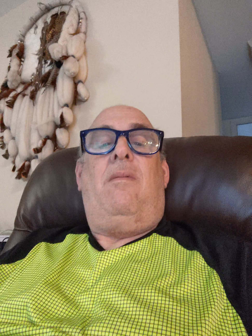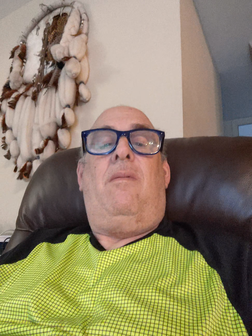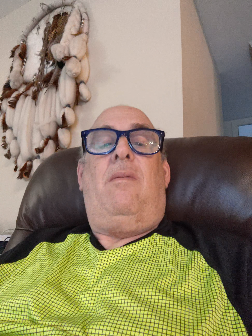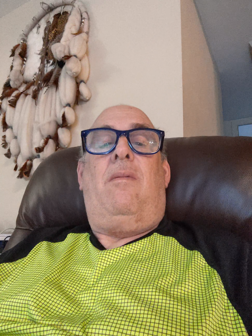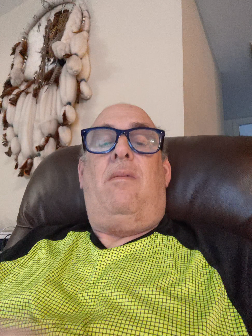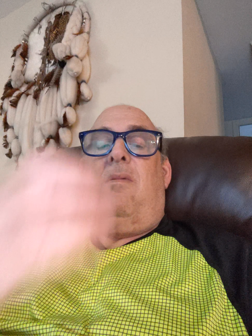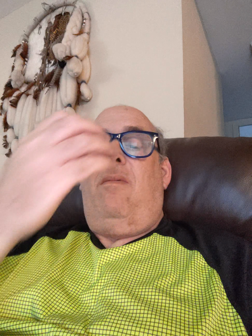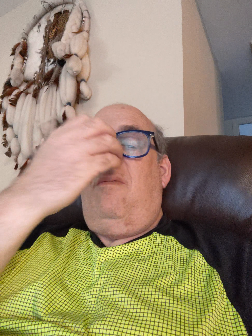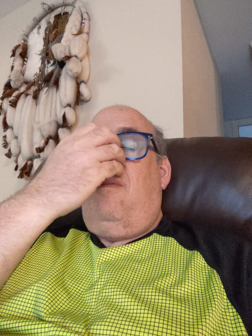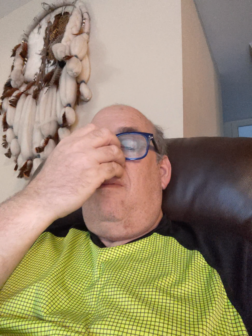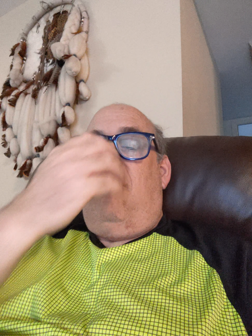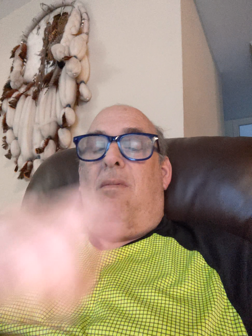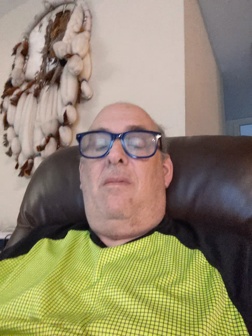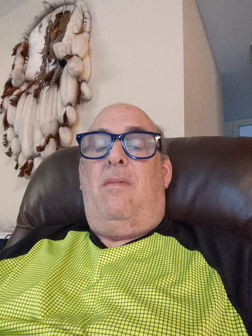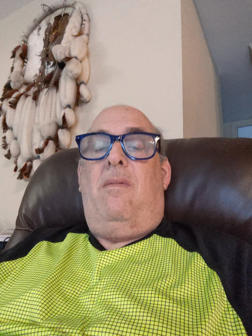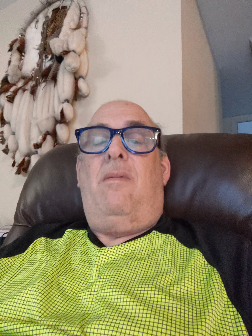clown